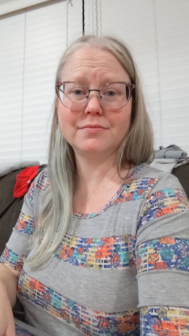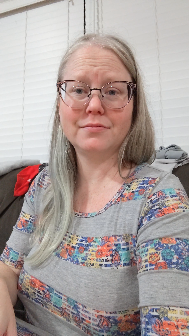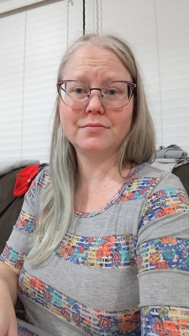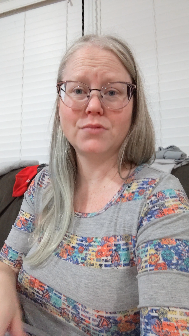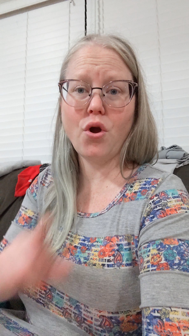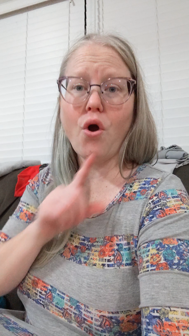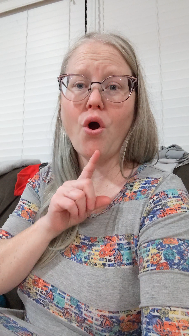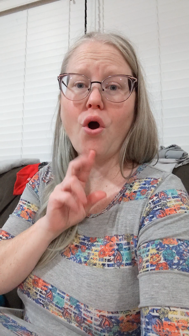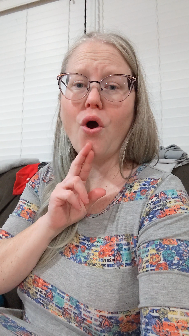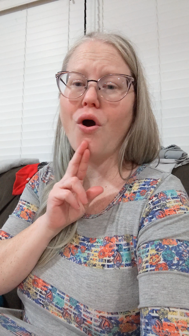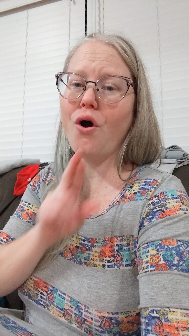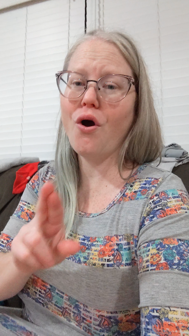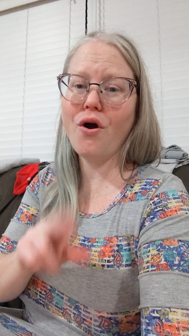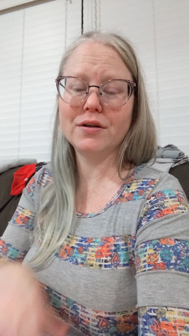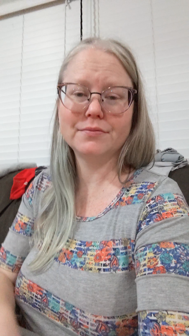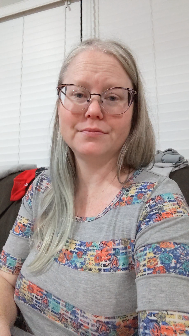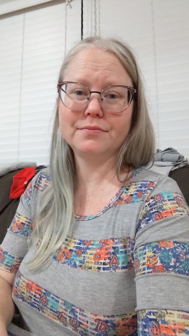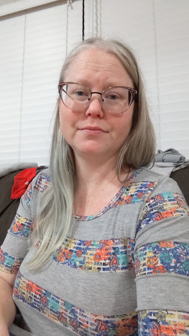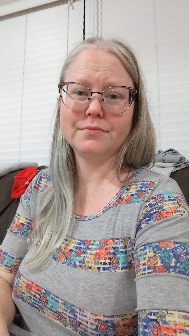are